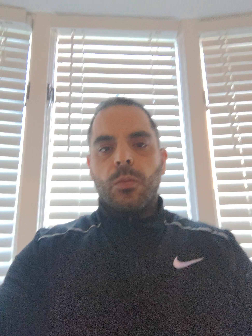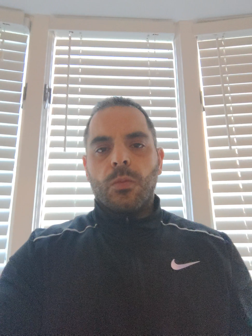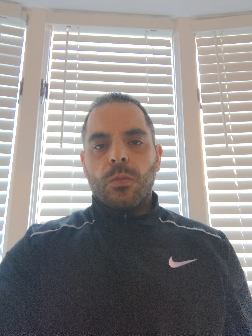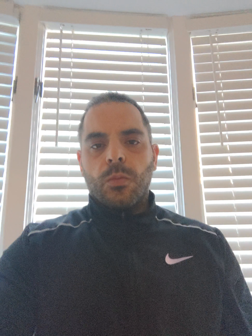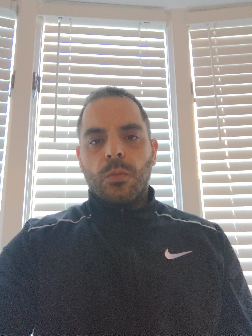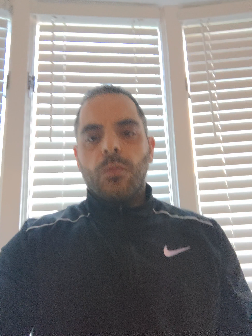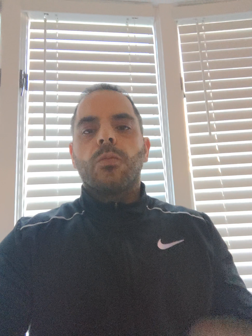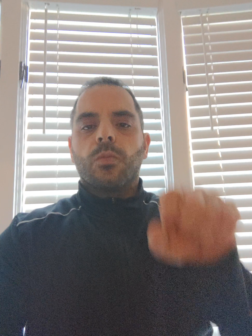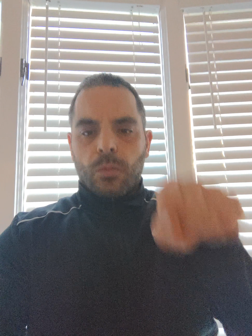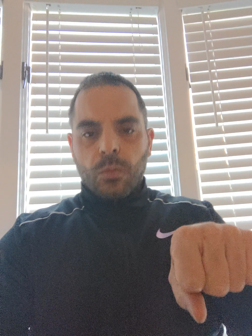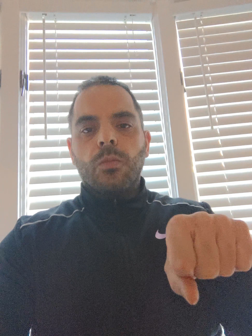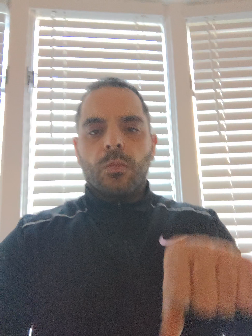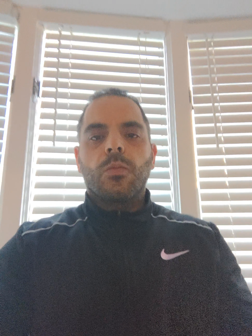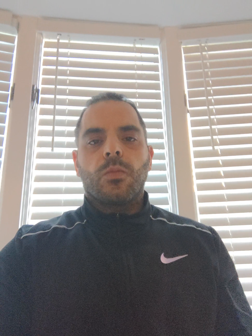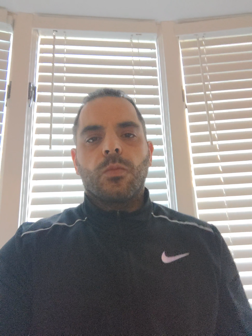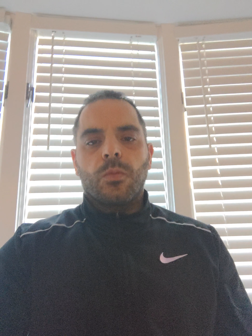can